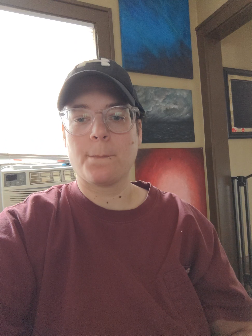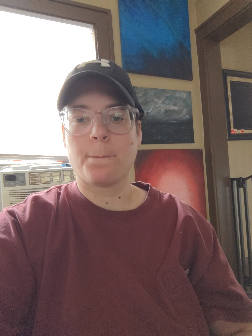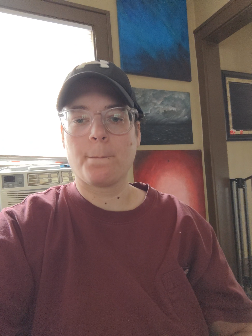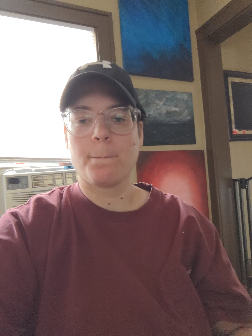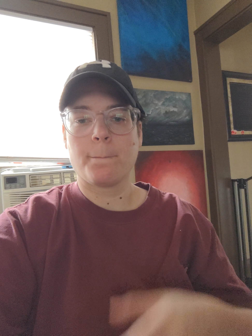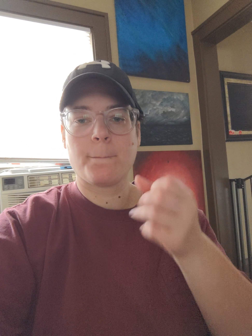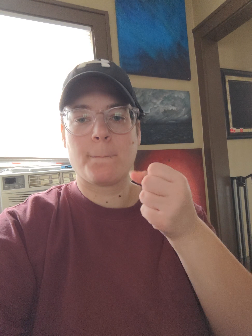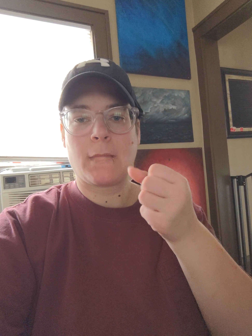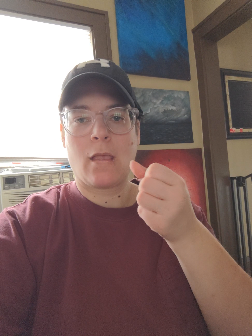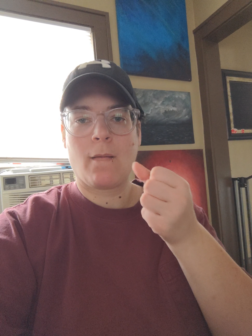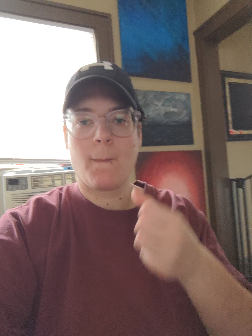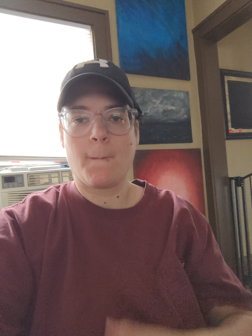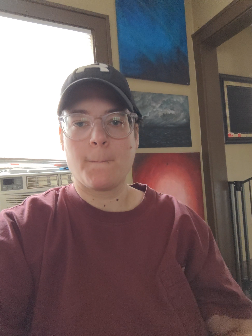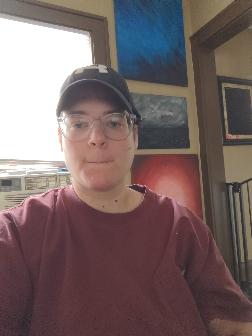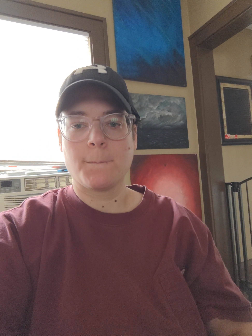milk